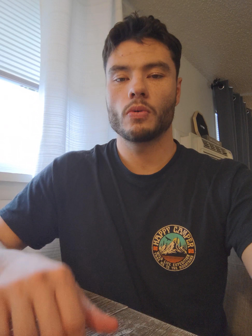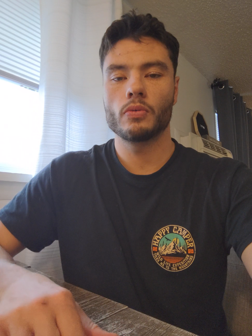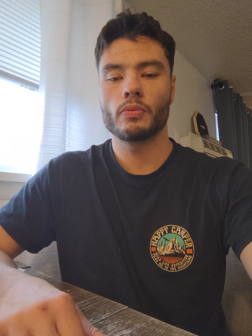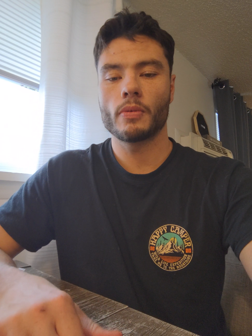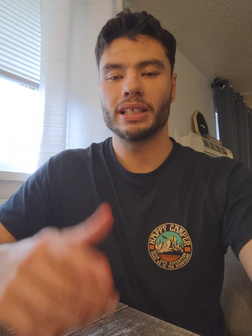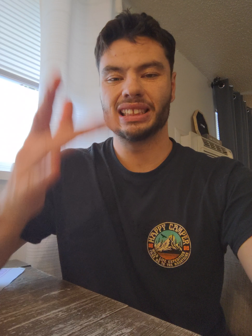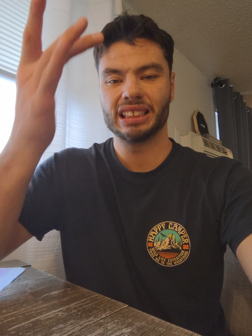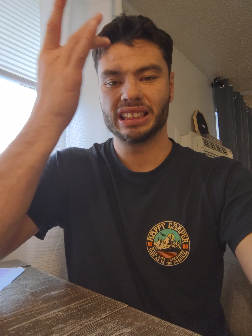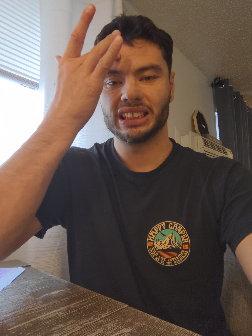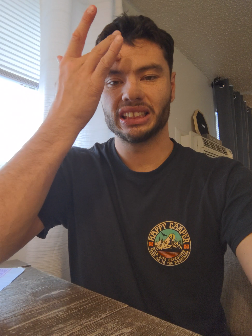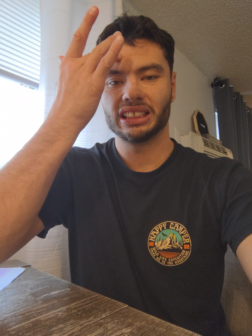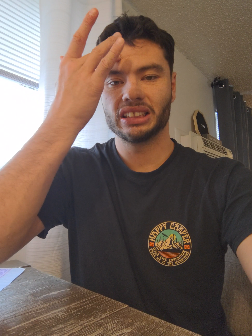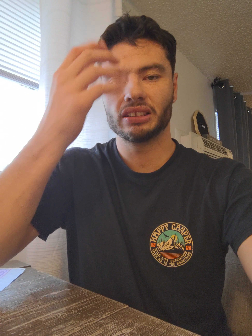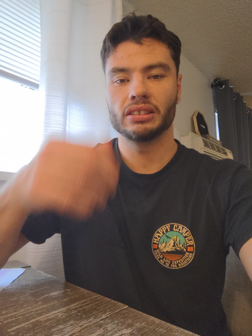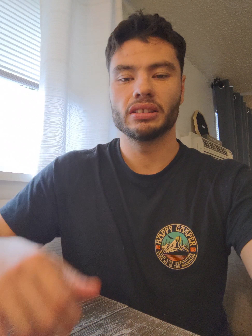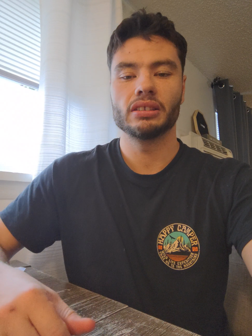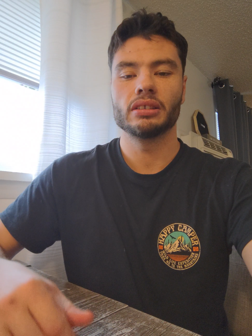sick